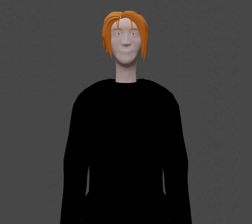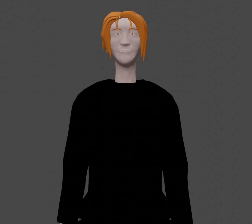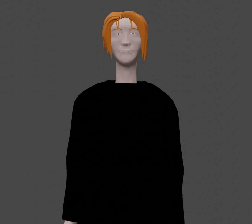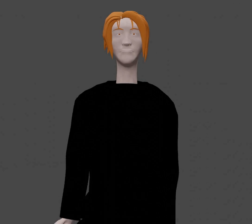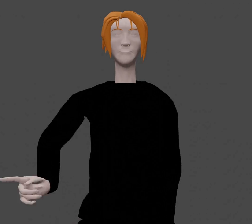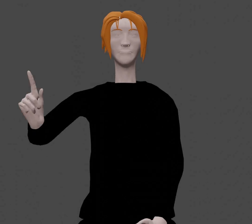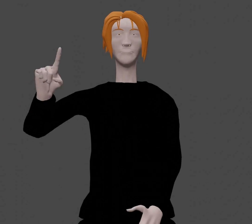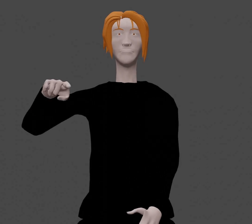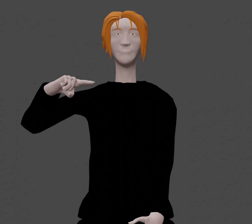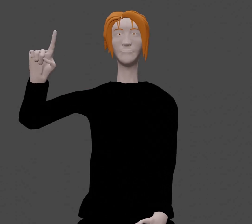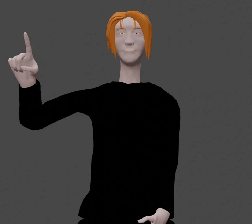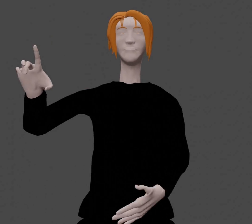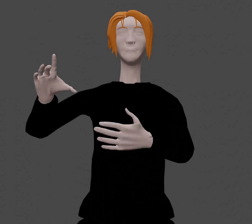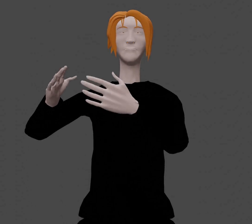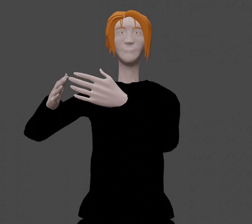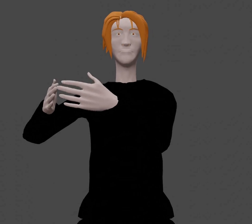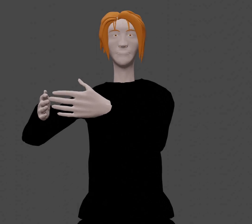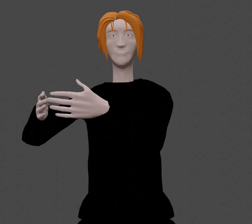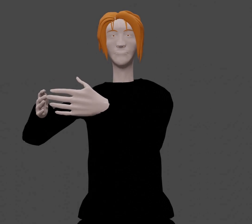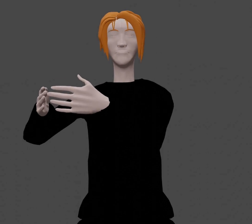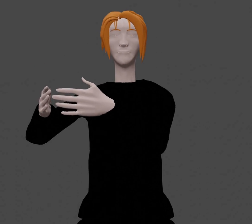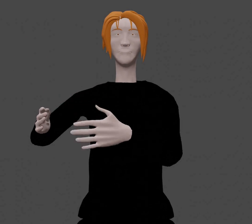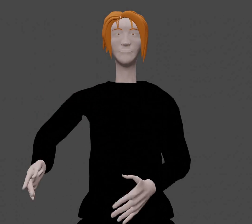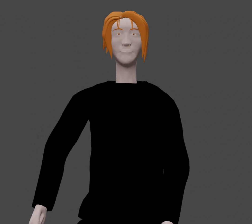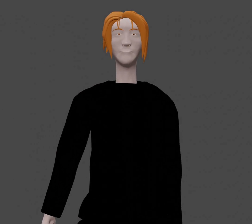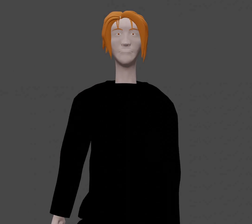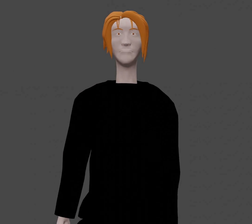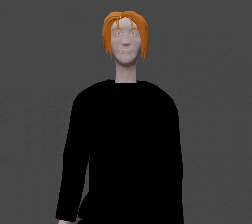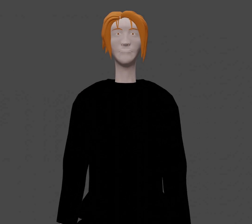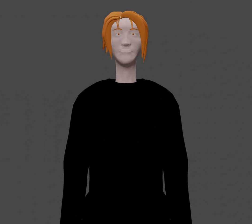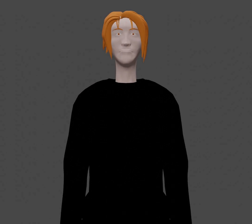Auralcentric